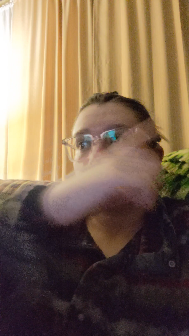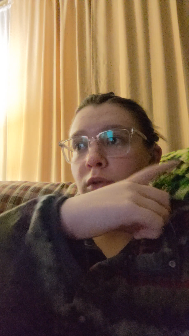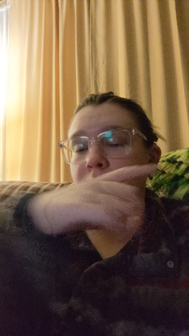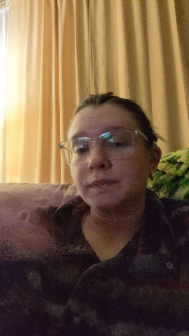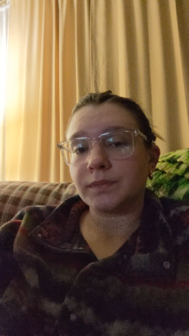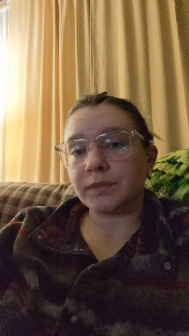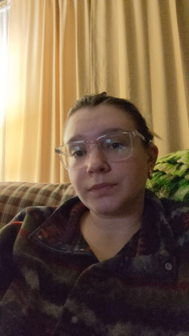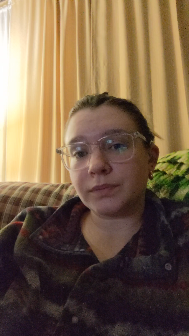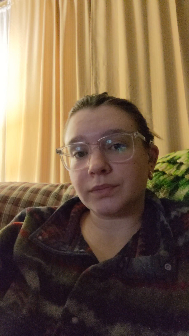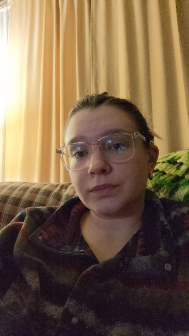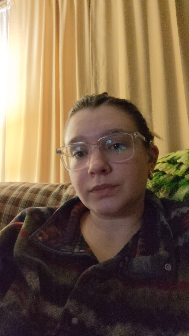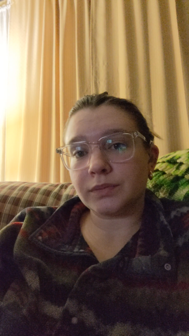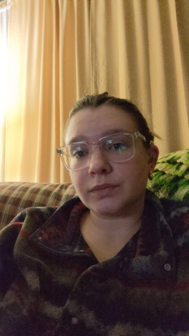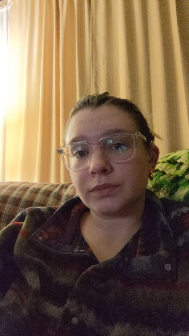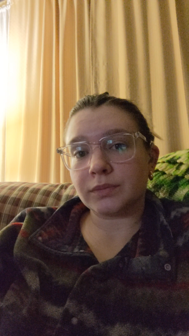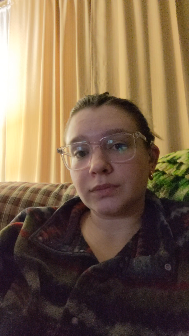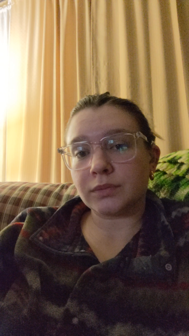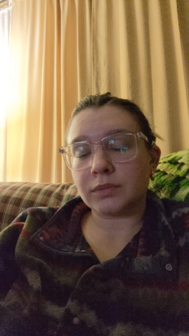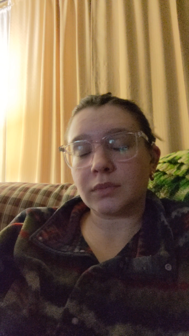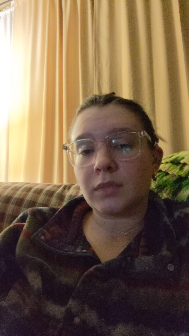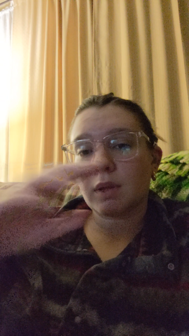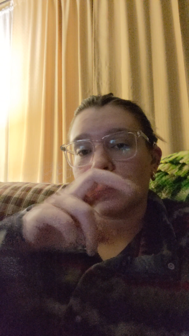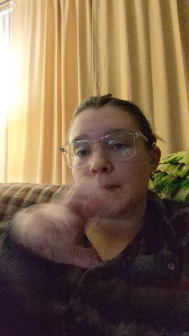bench